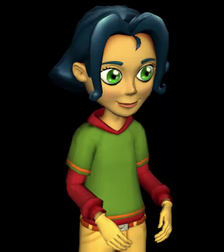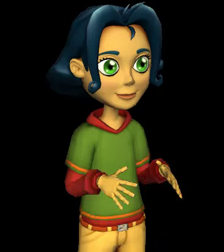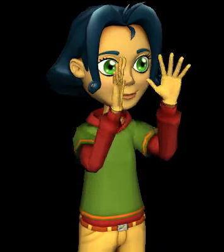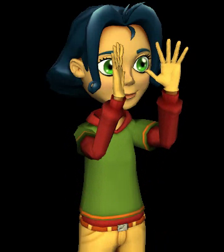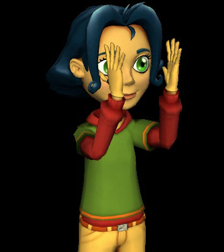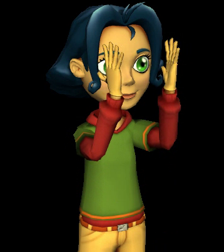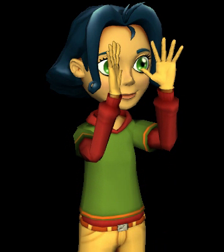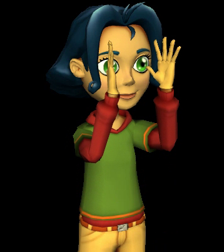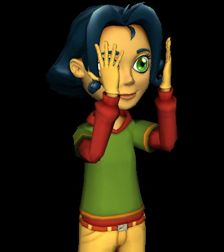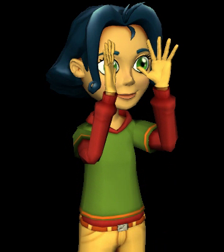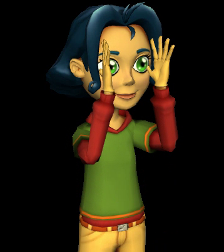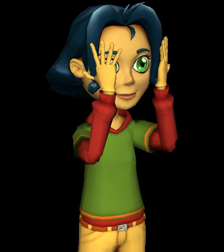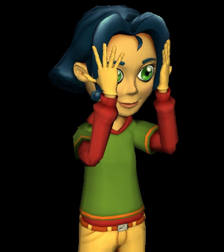غابة